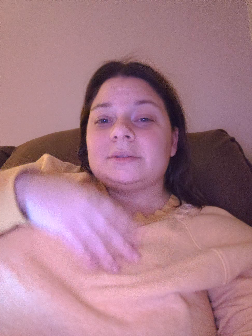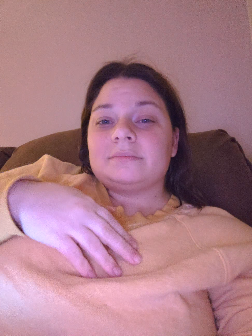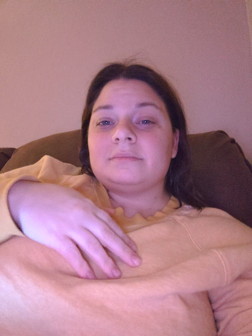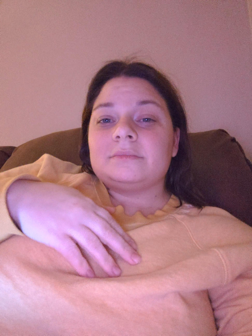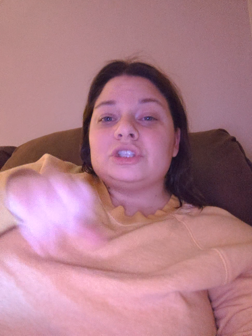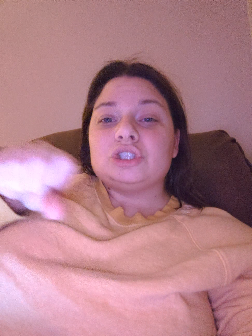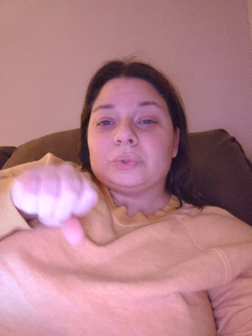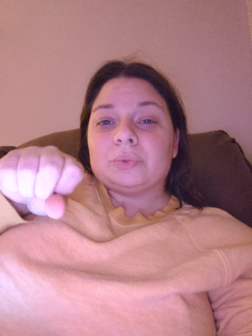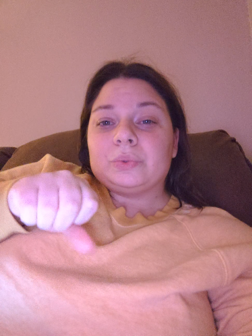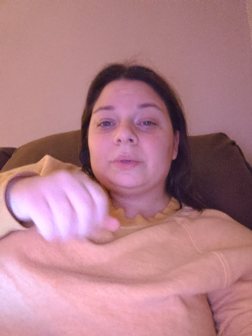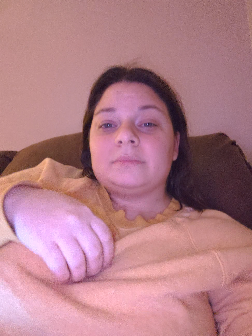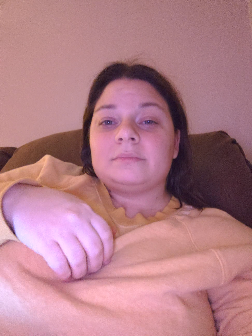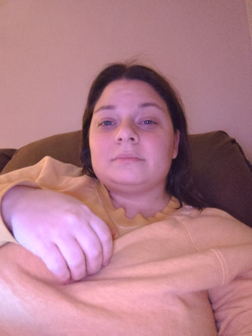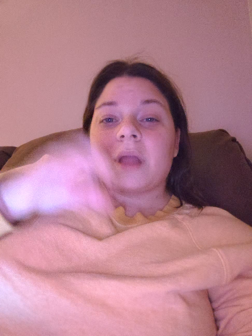shoe